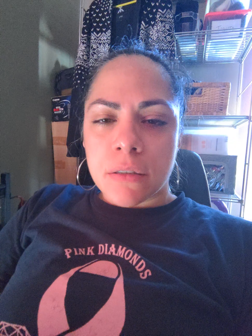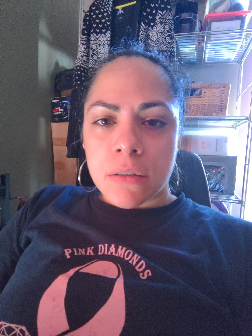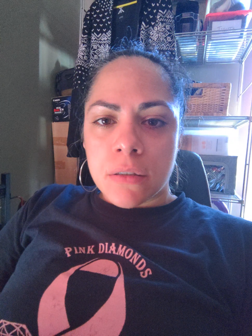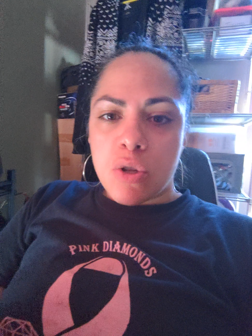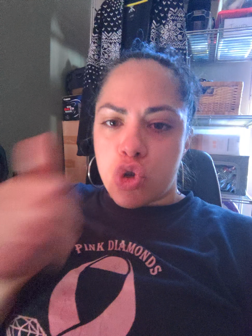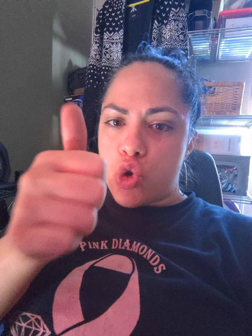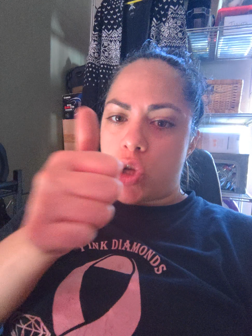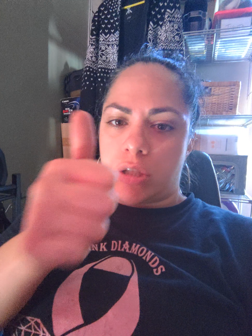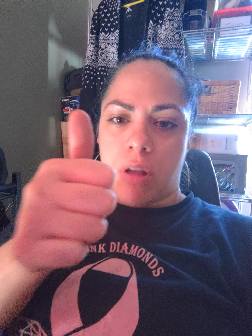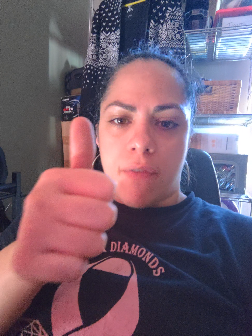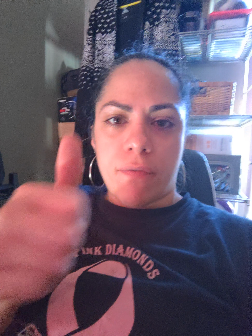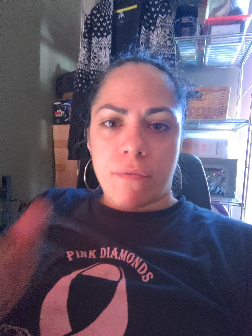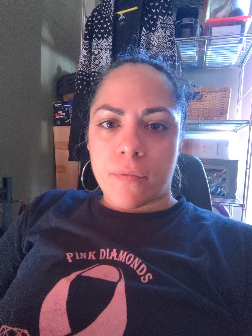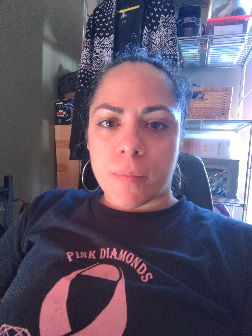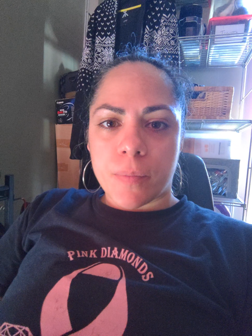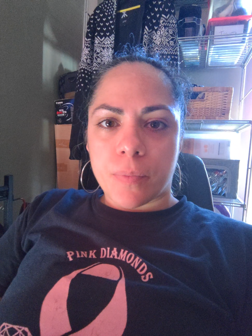yourself